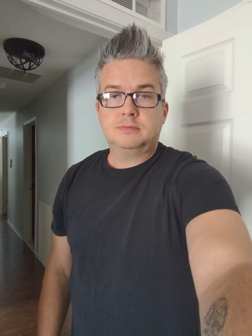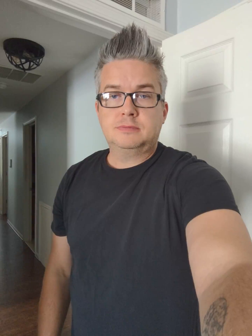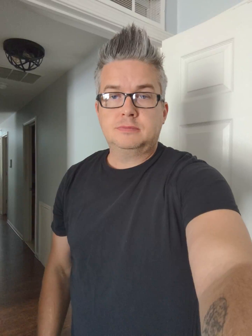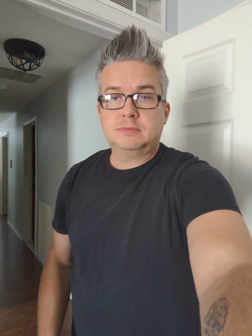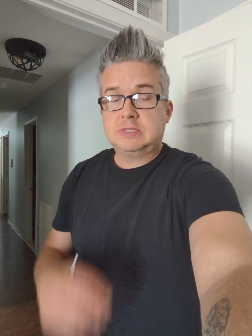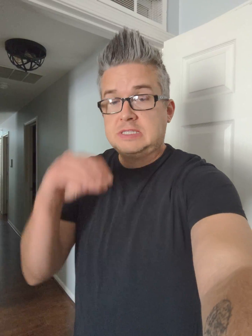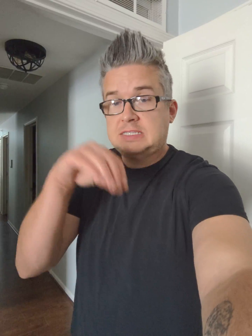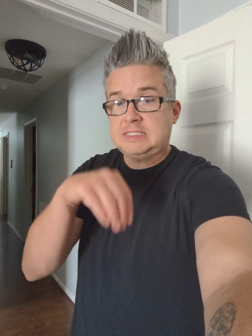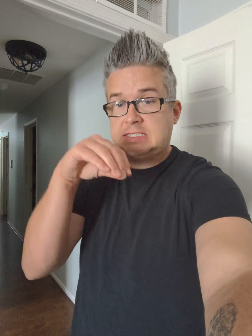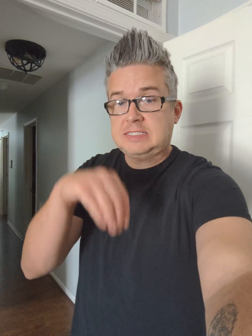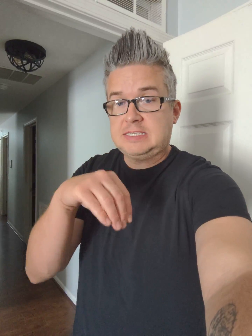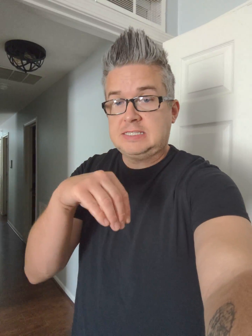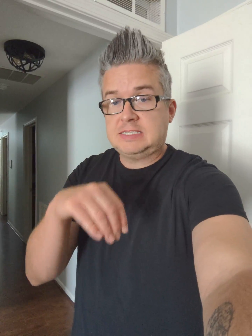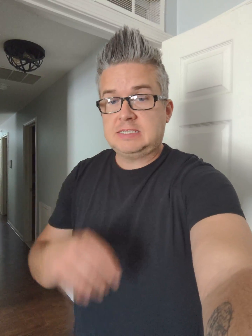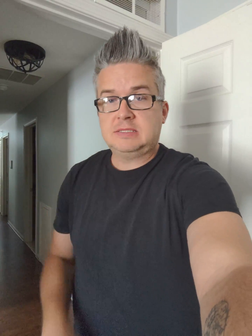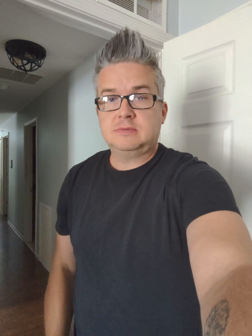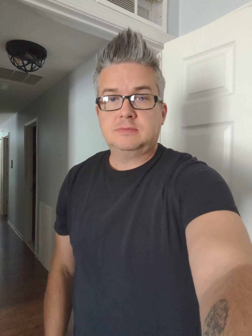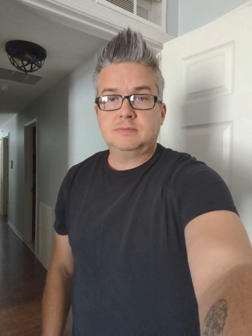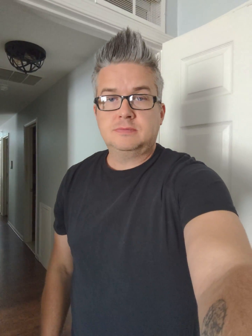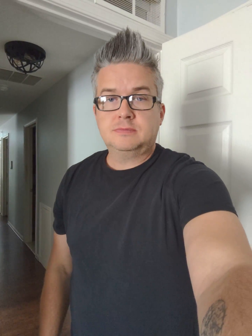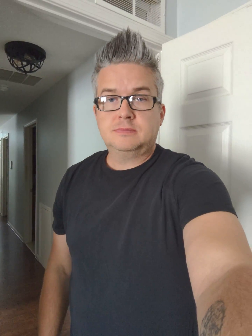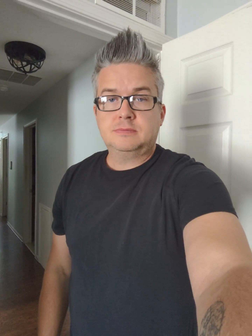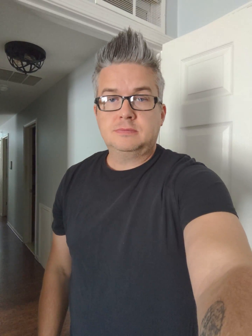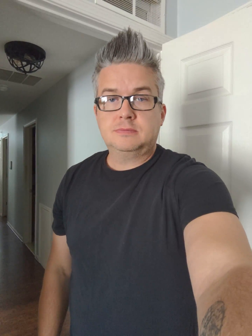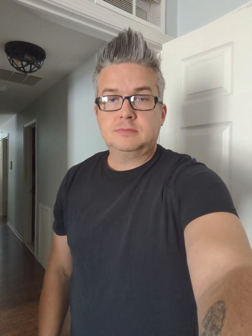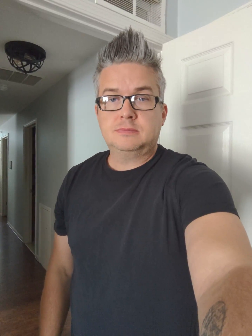inside